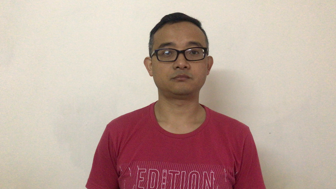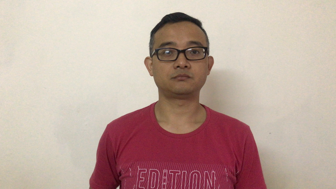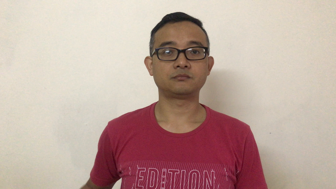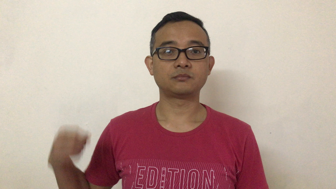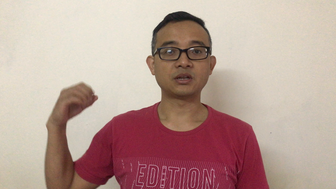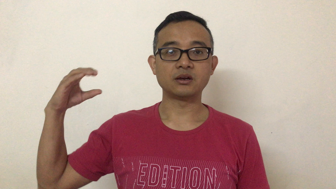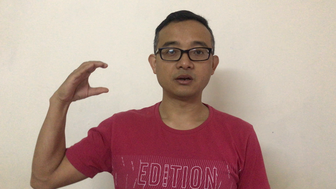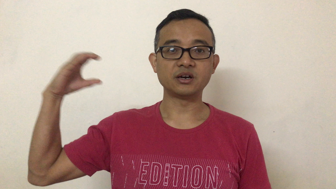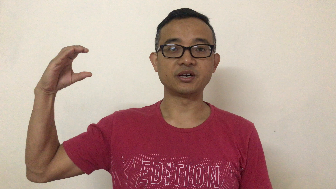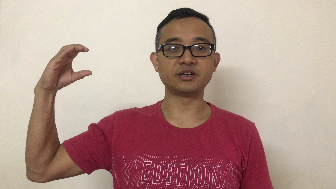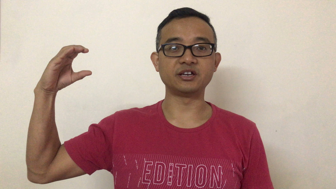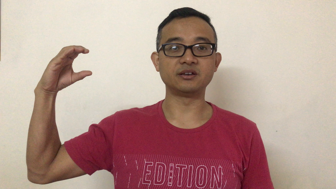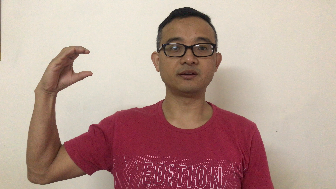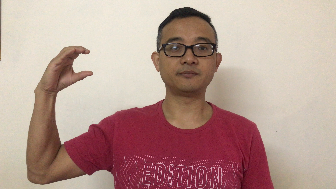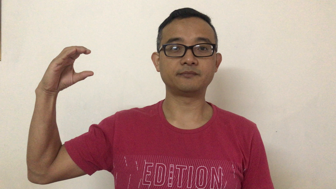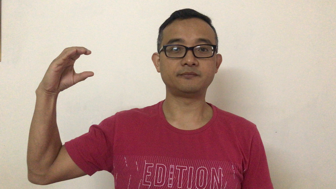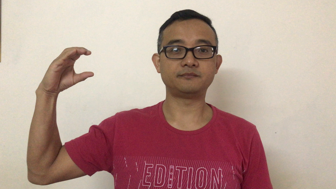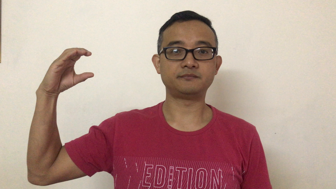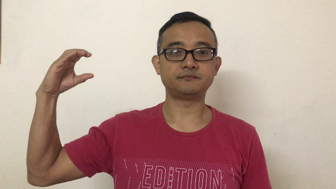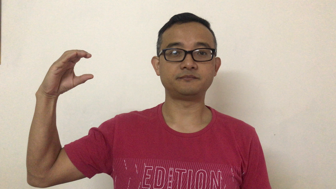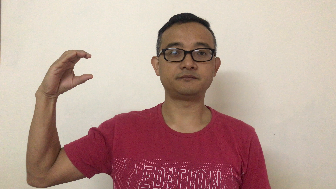ऋ